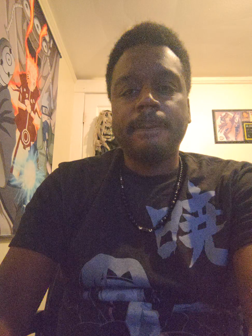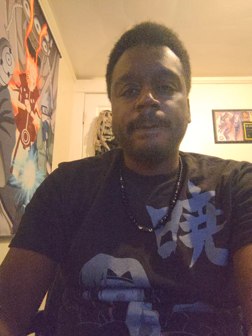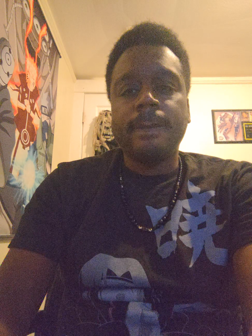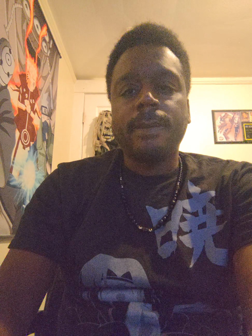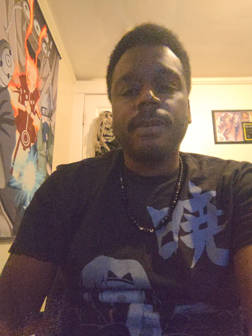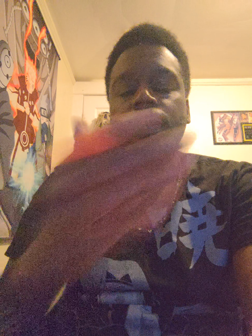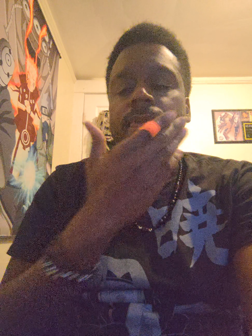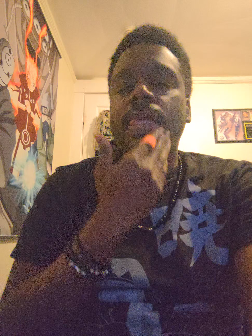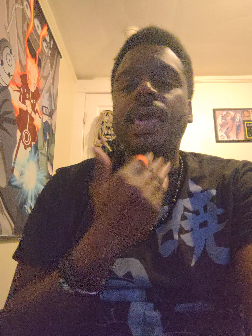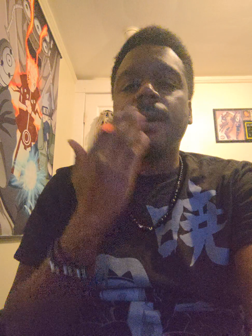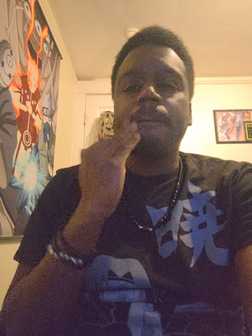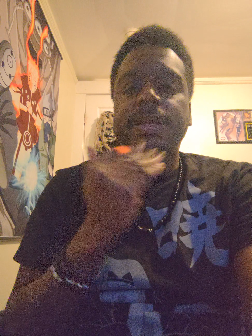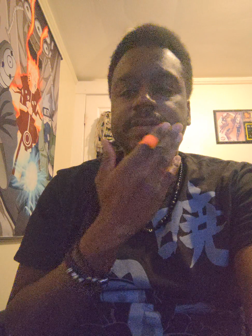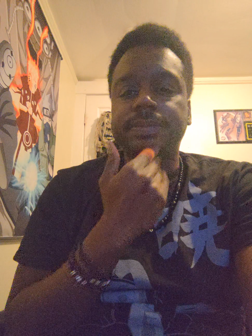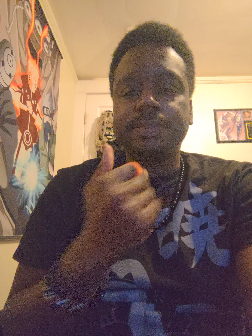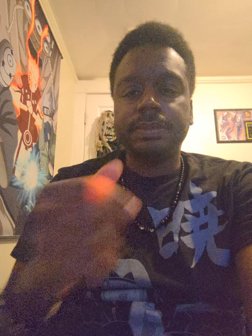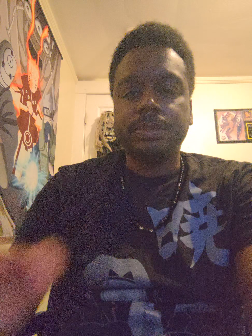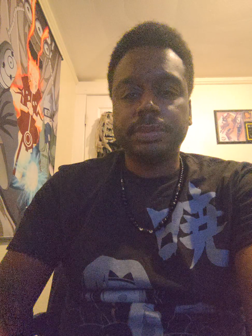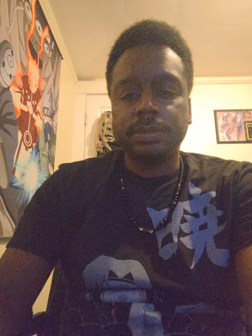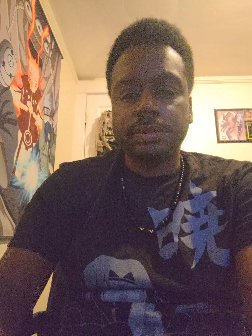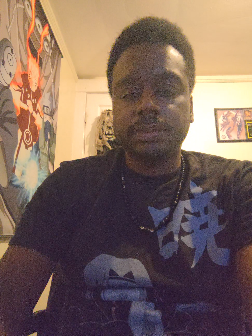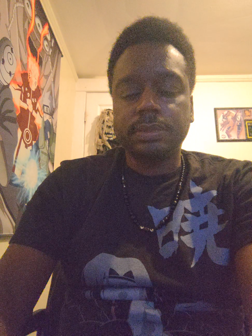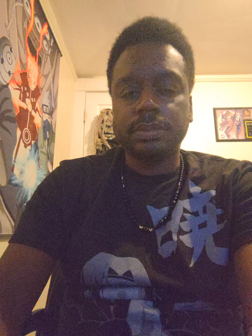napkin